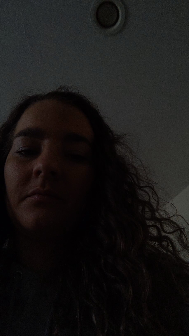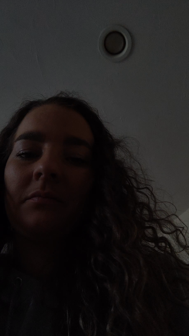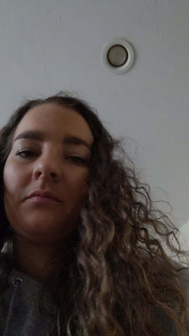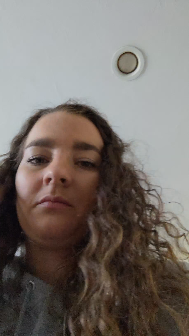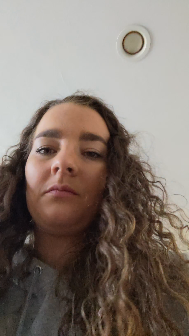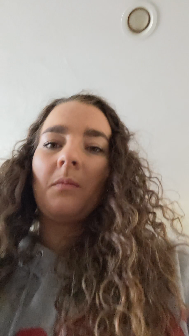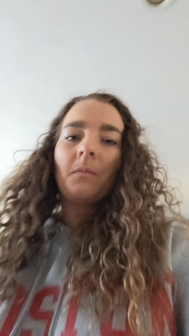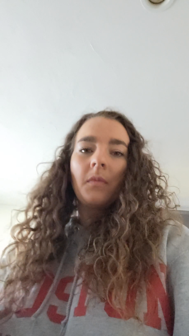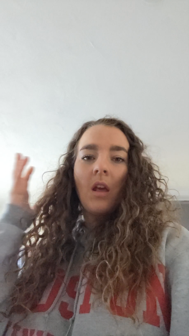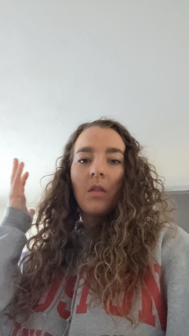pillow